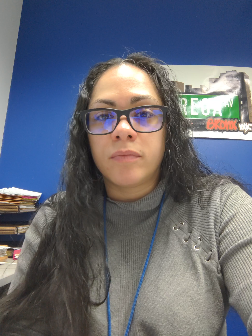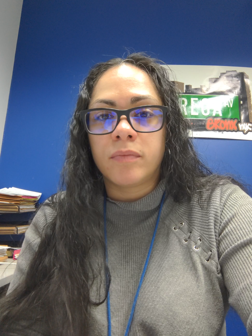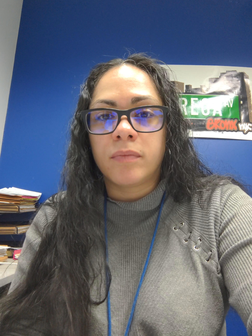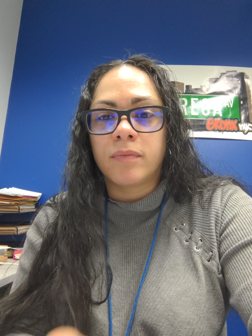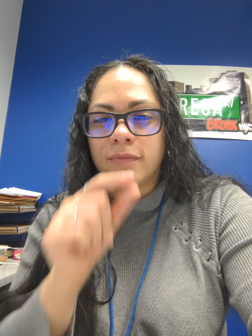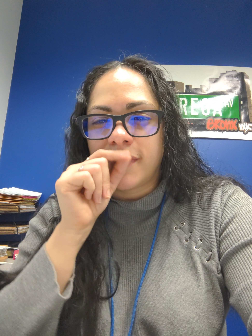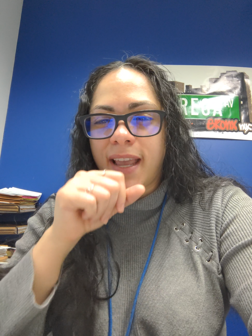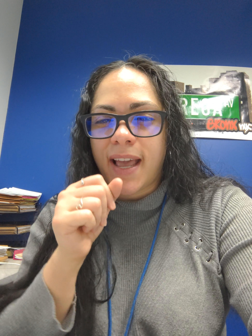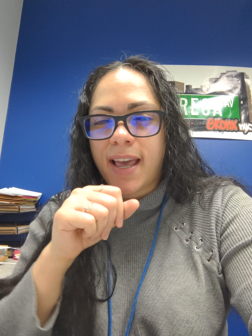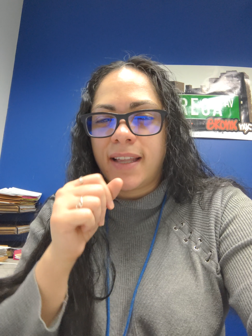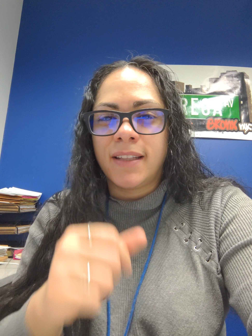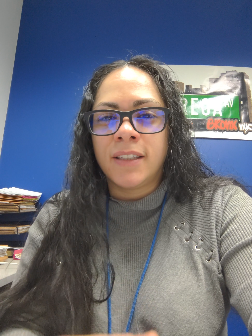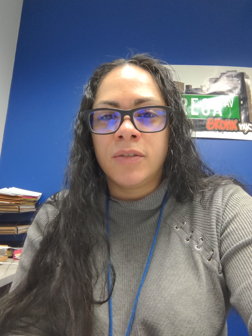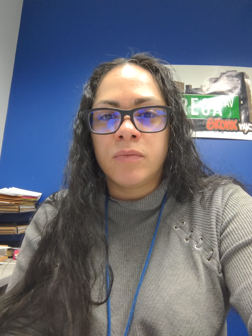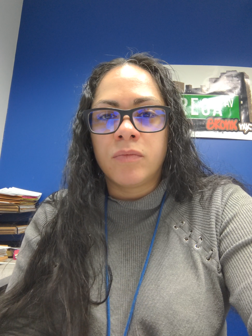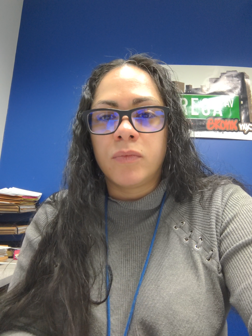hen